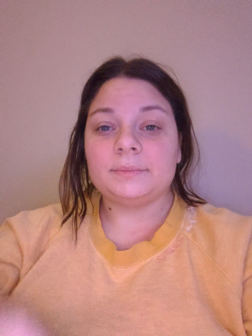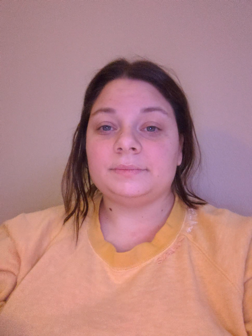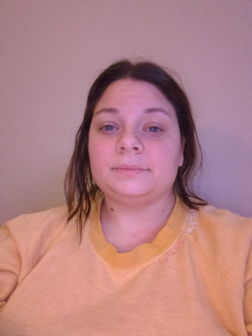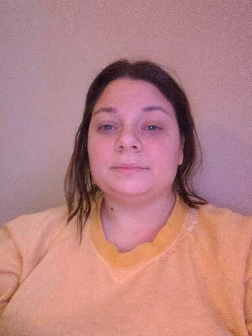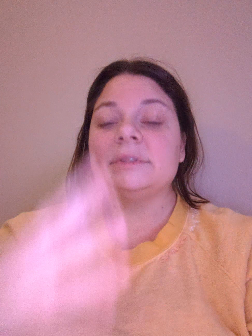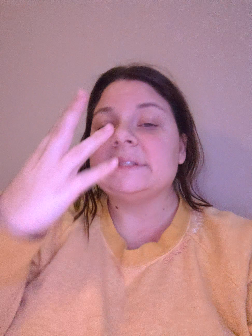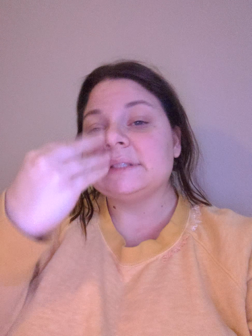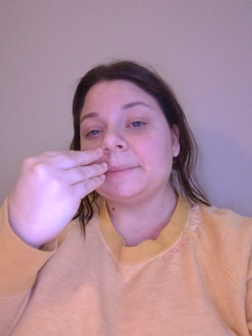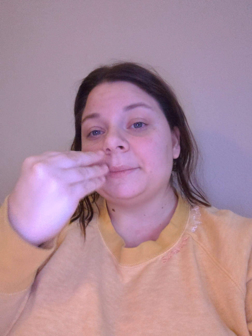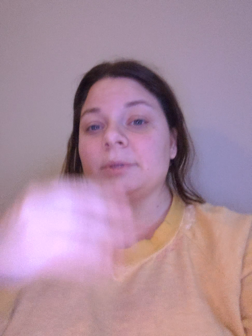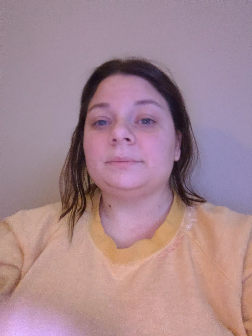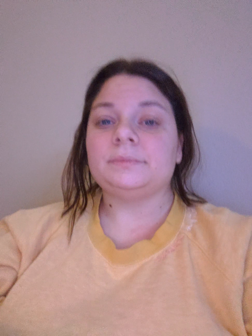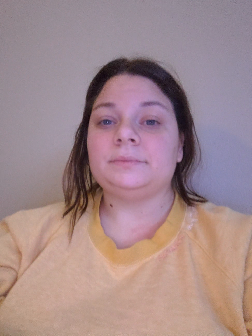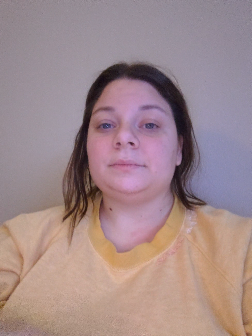sleep